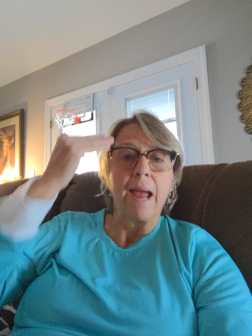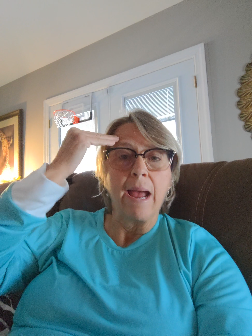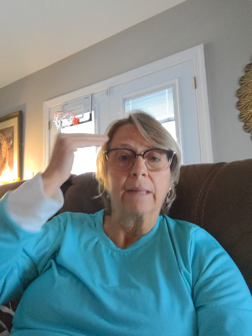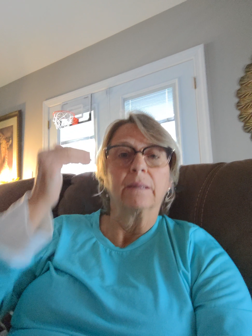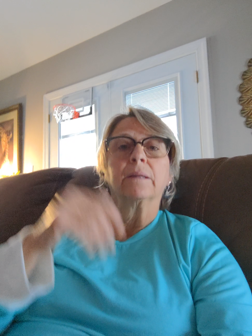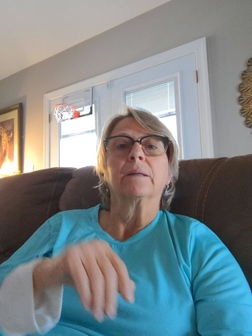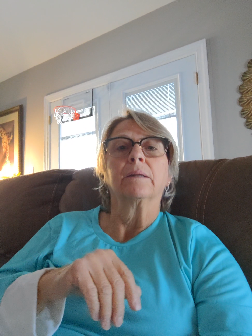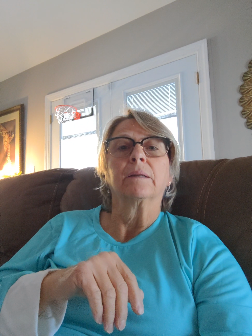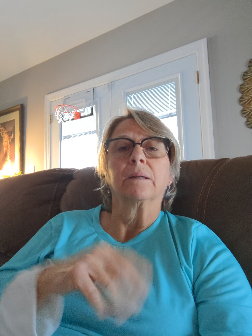head